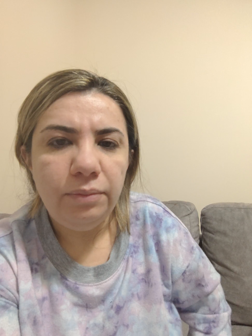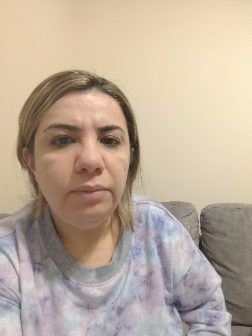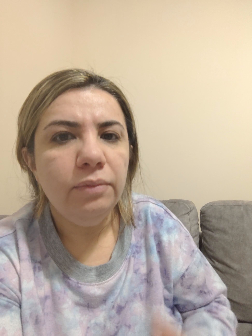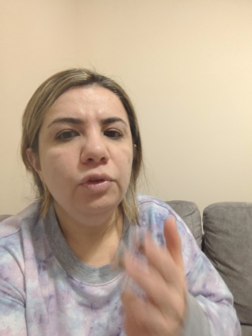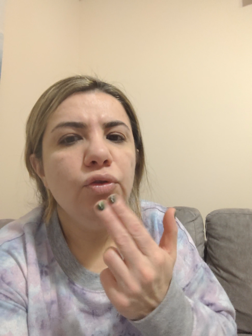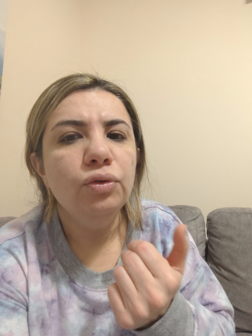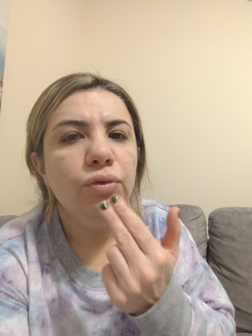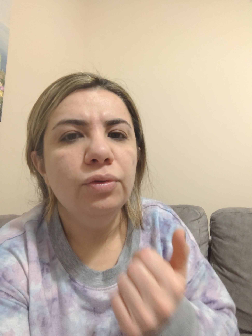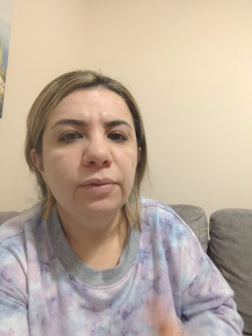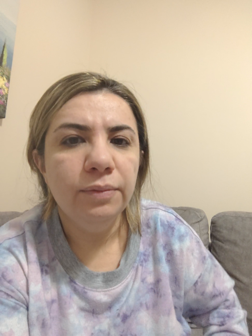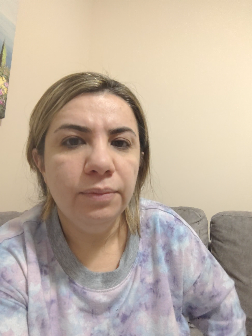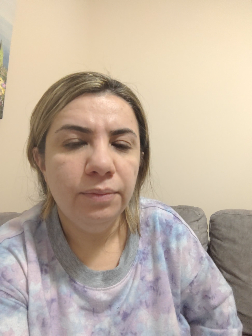cute